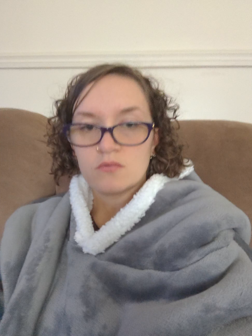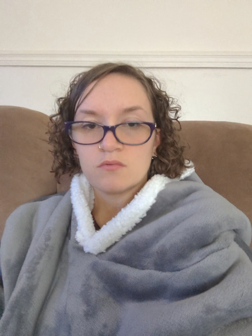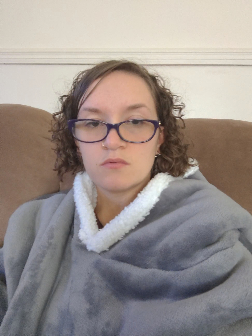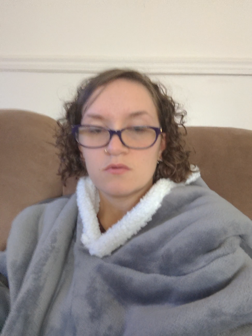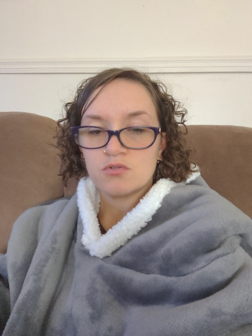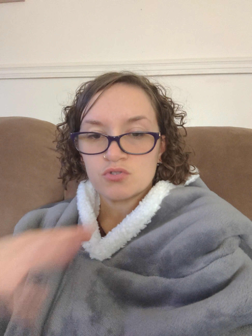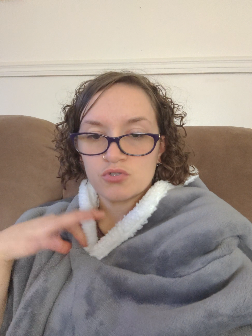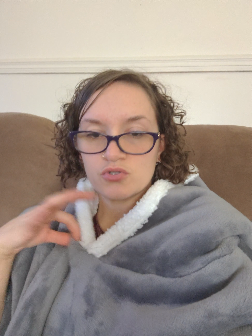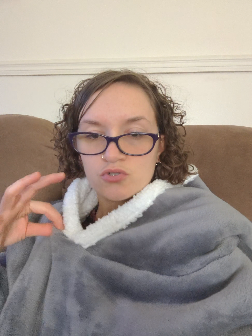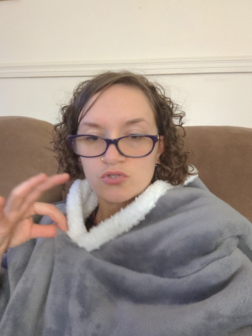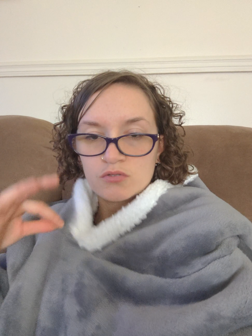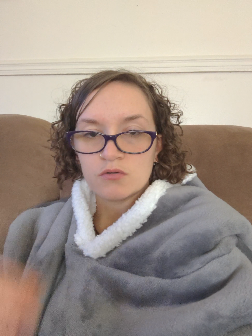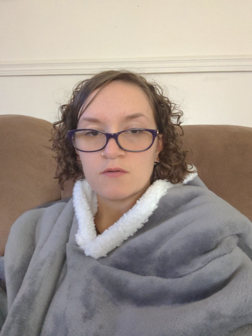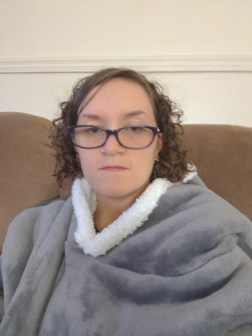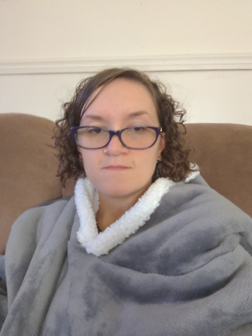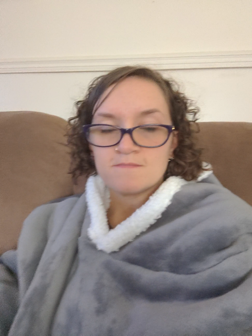shirt